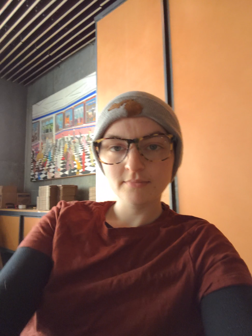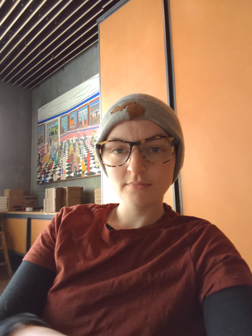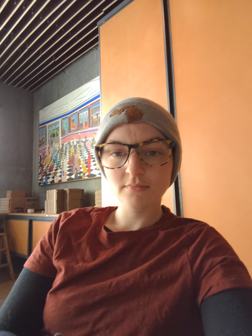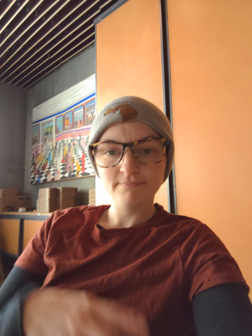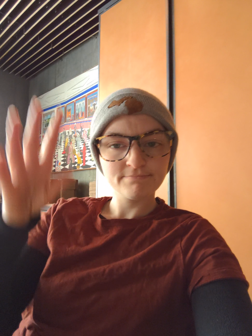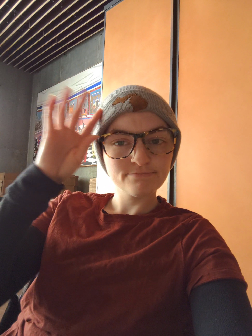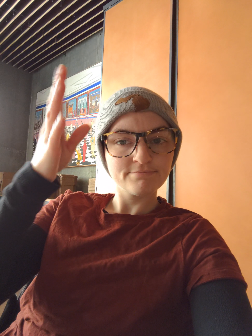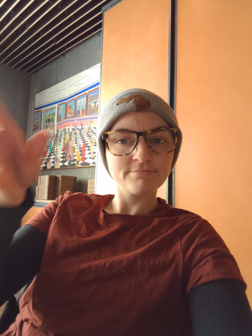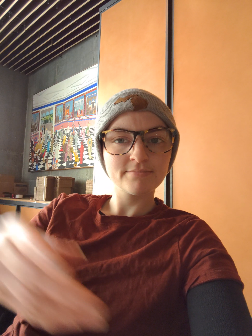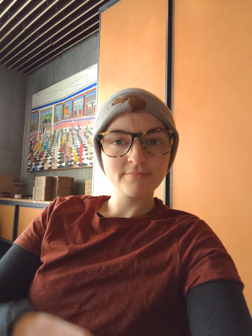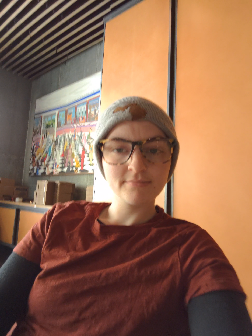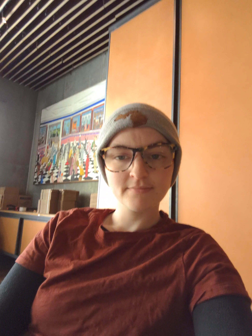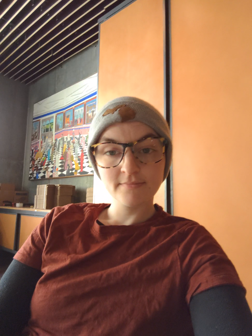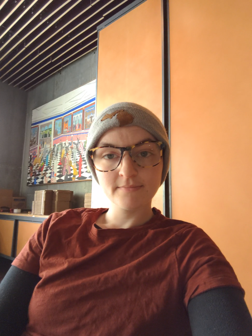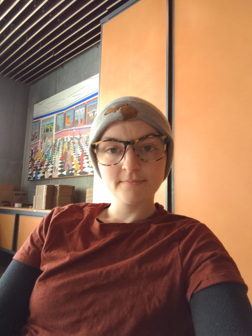pretend